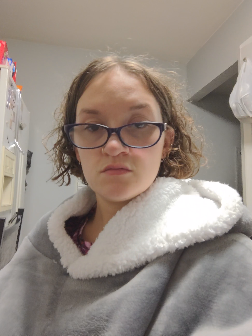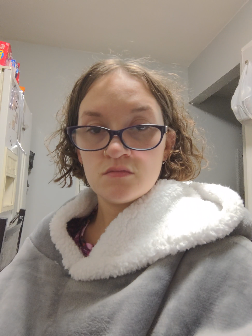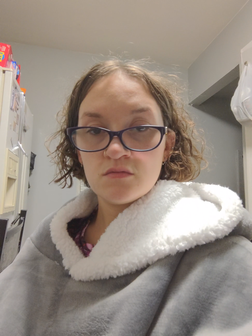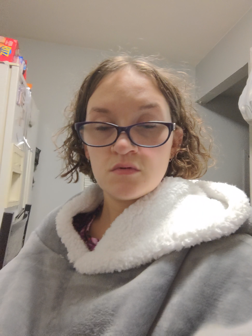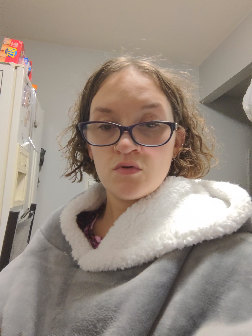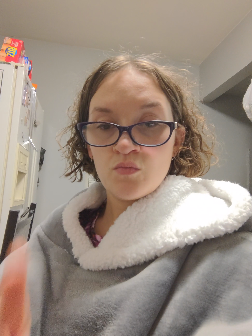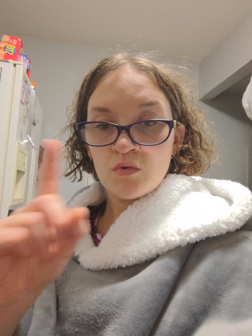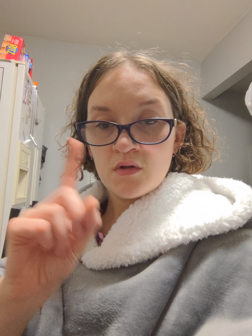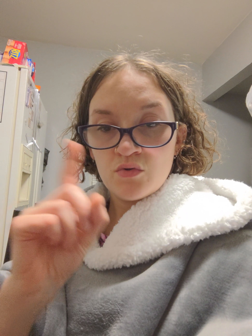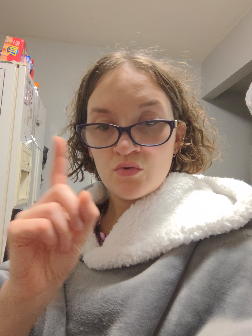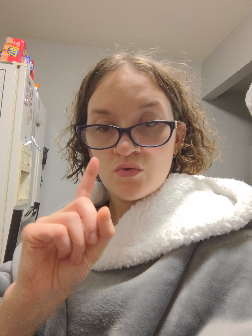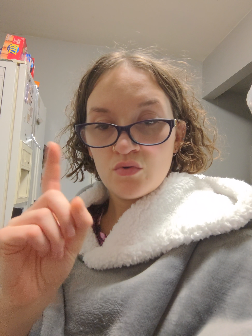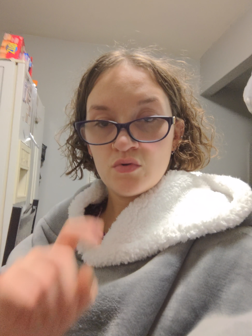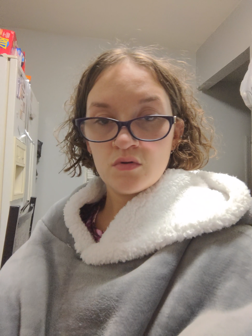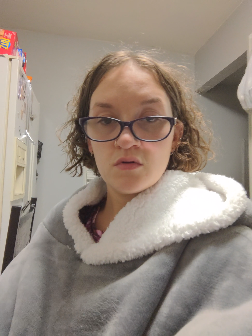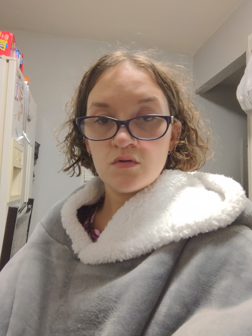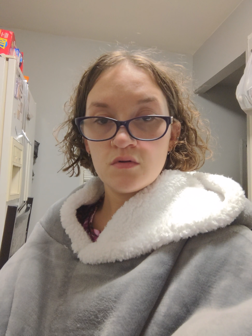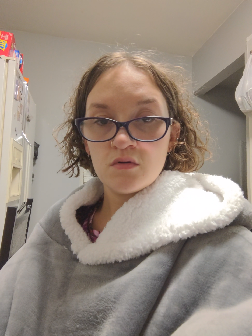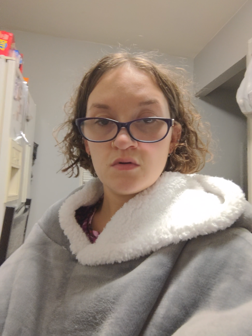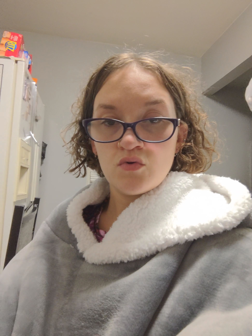where